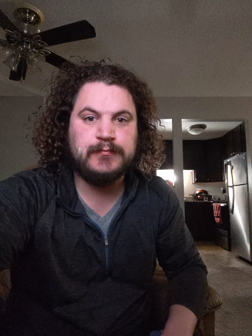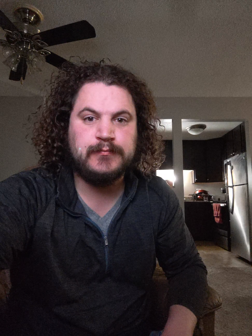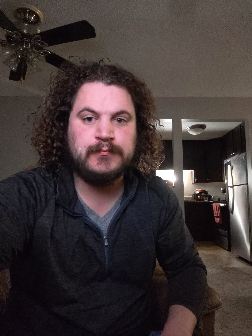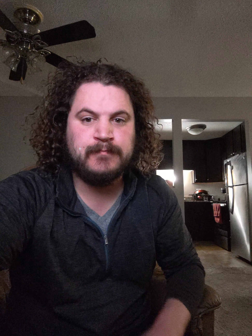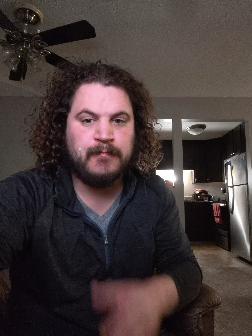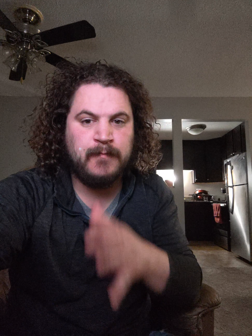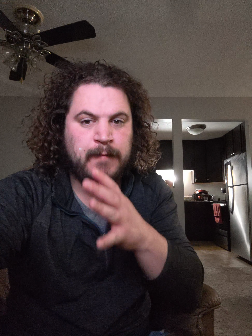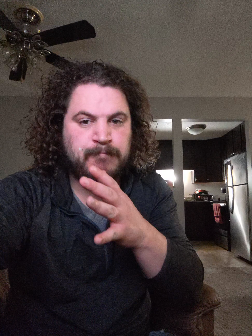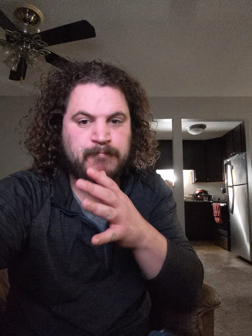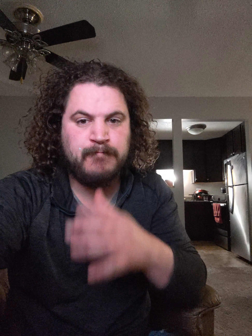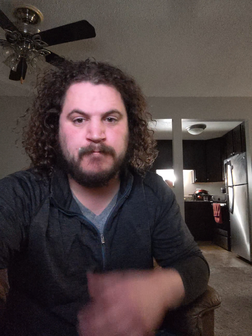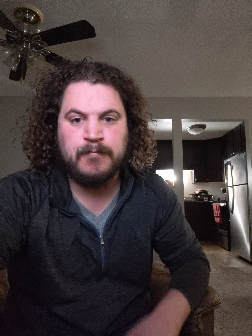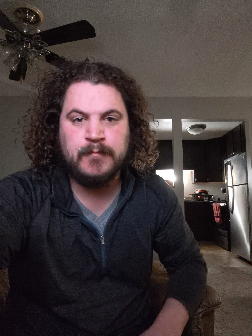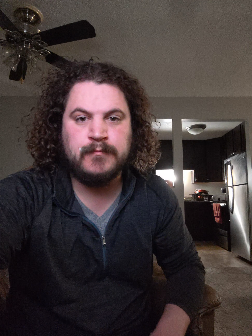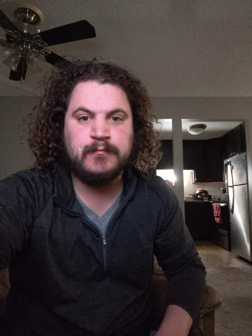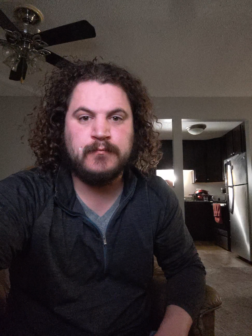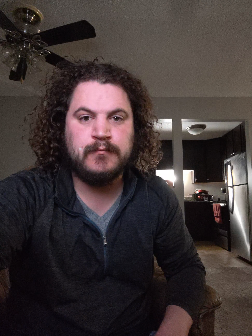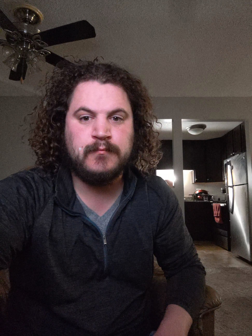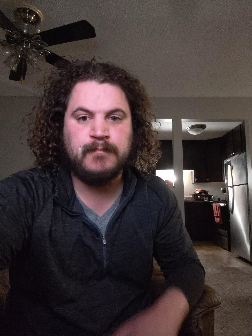mom